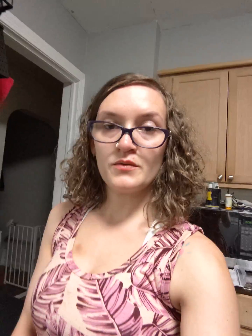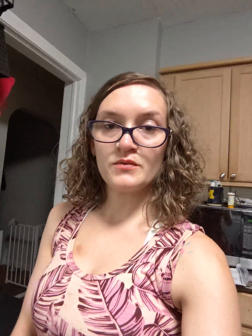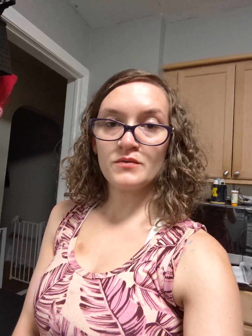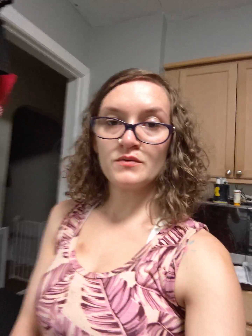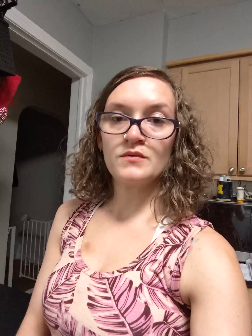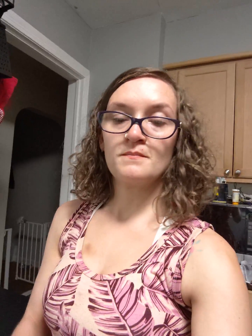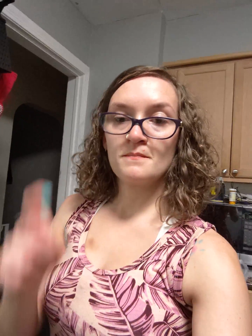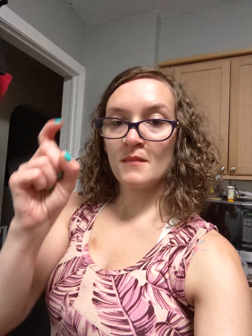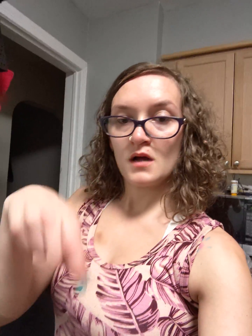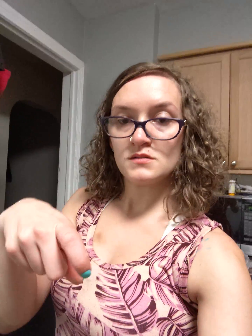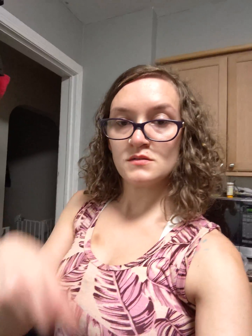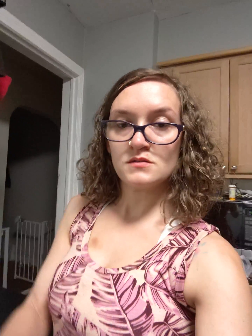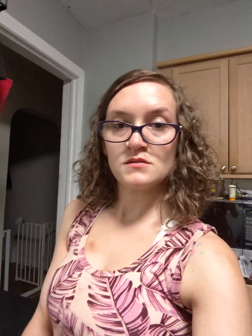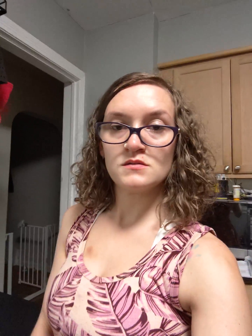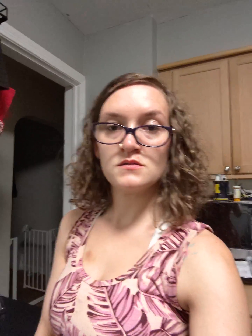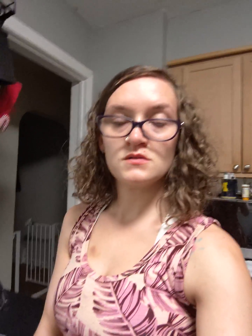must